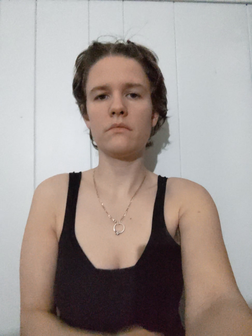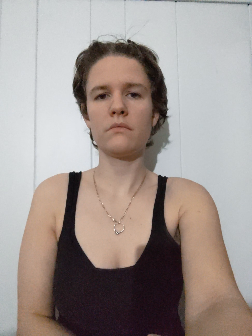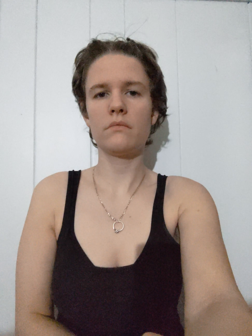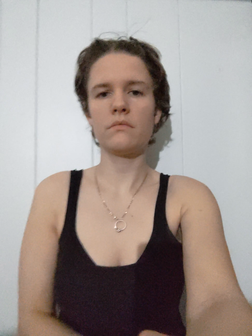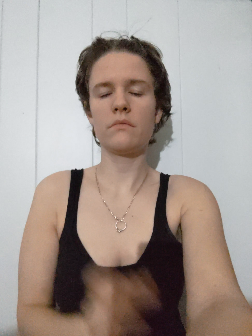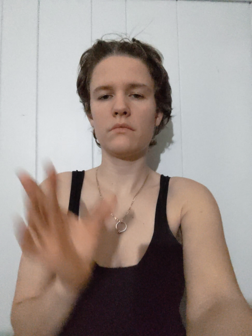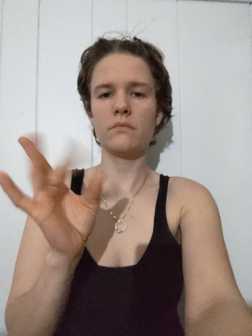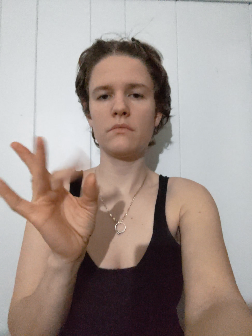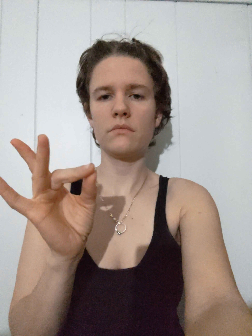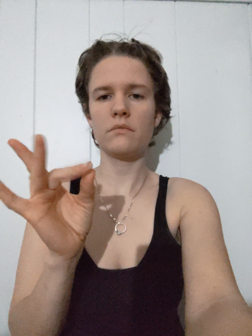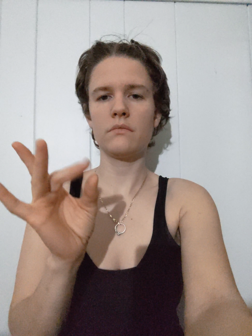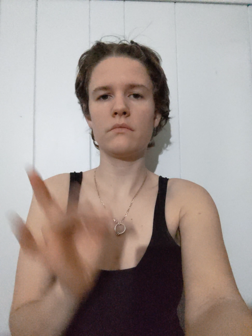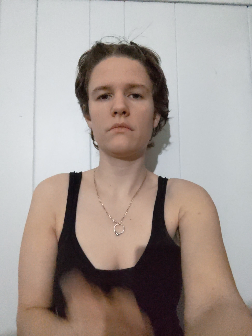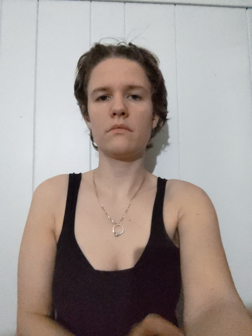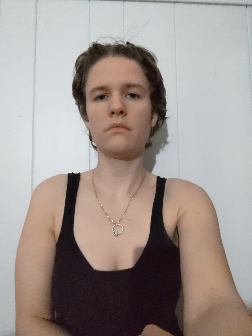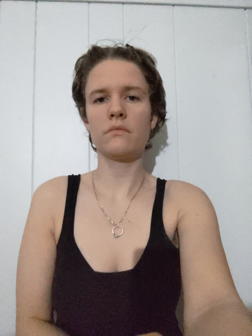sticky